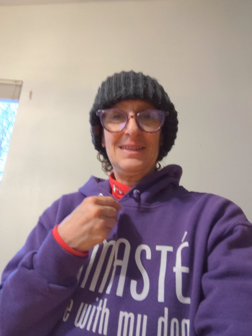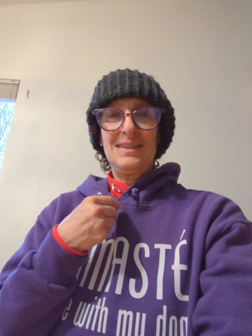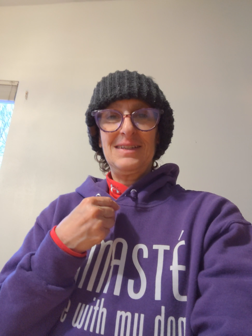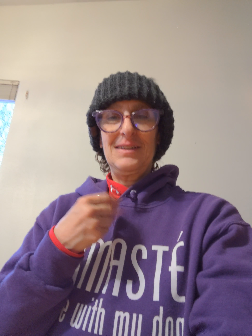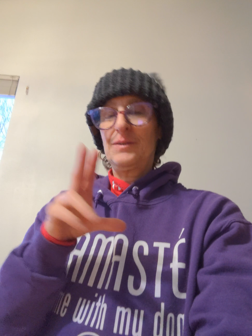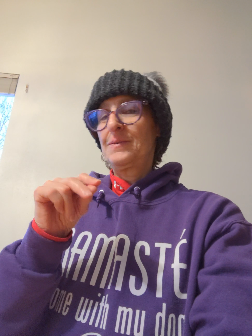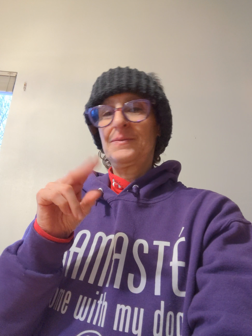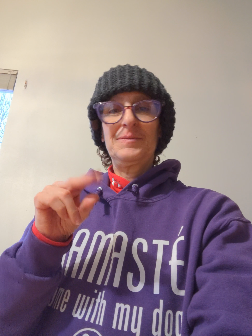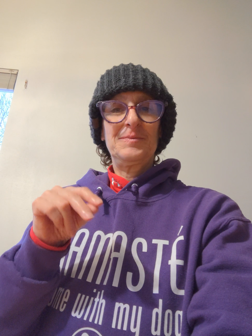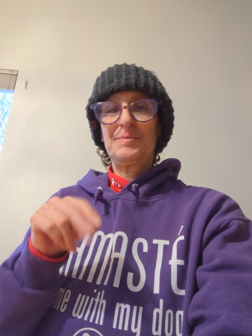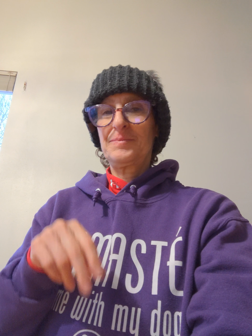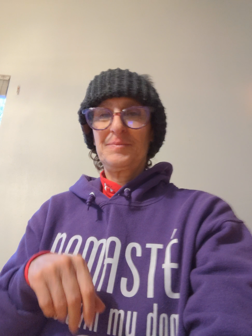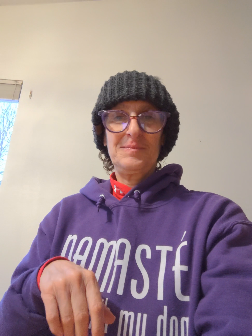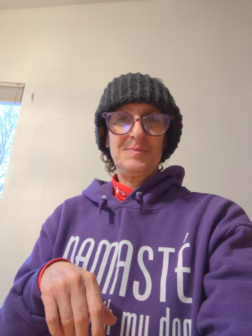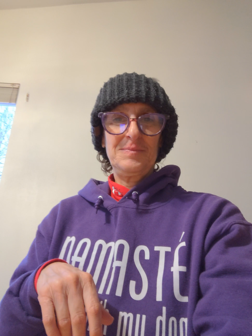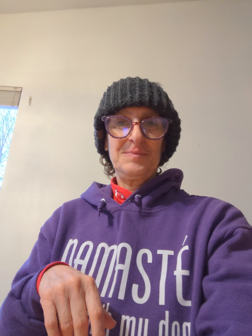no